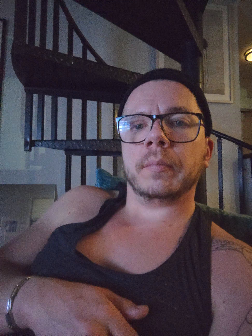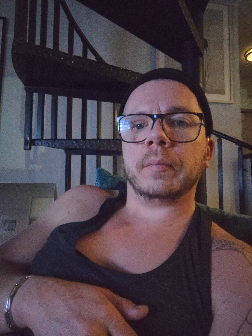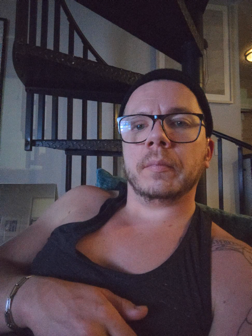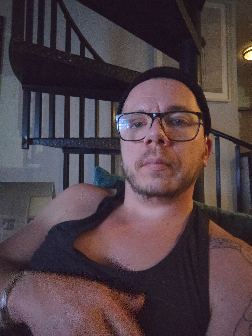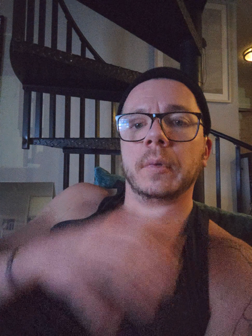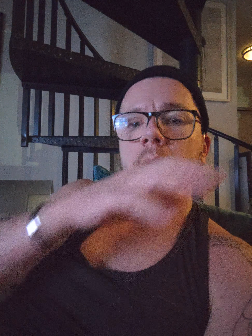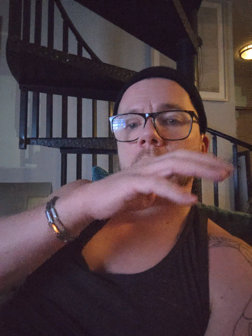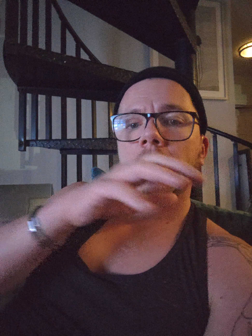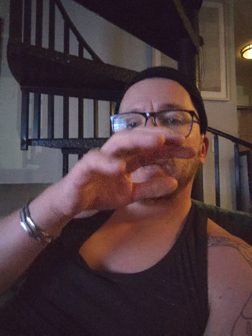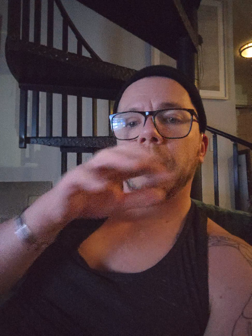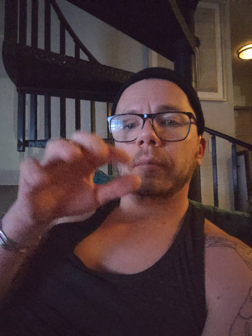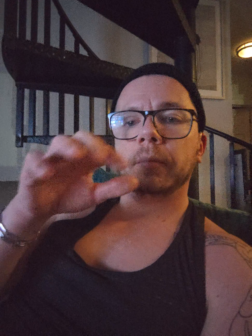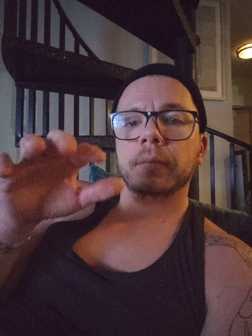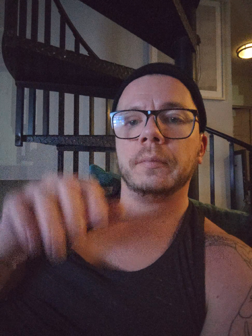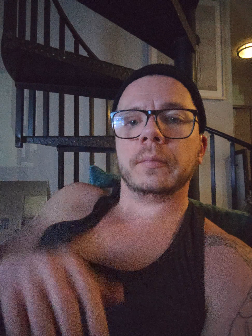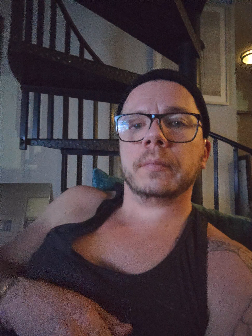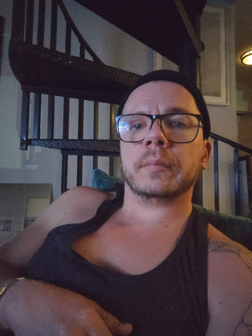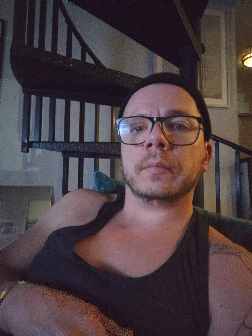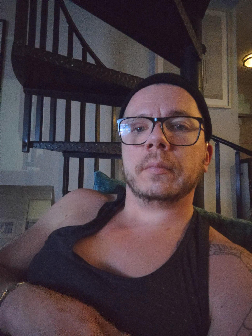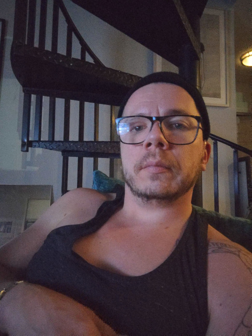cloud